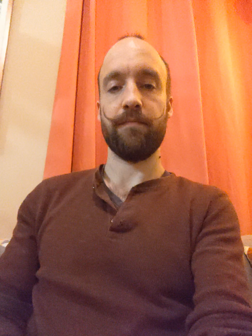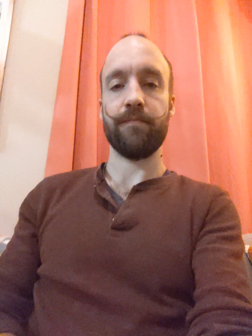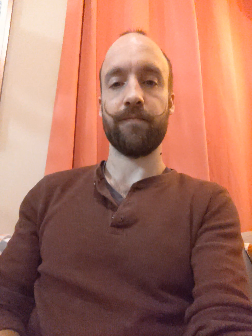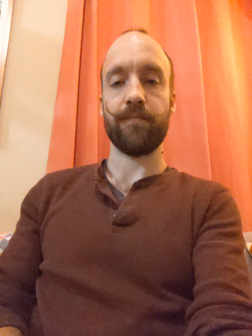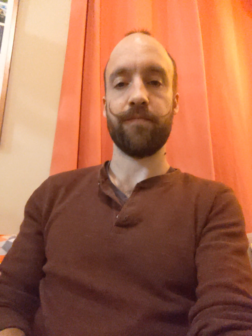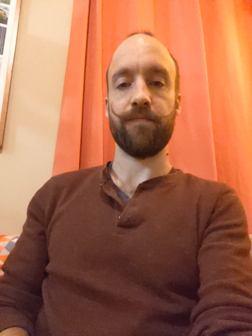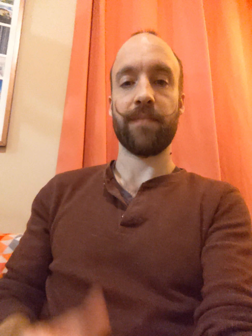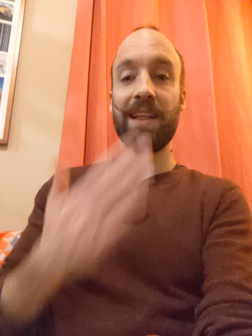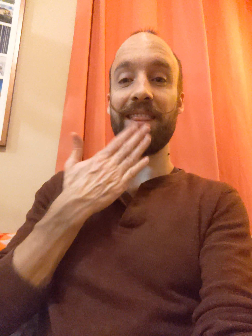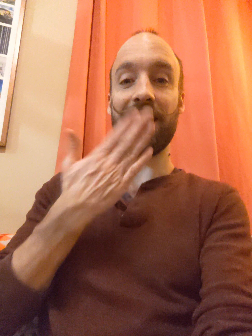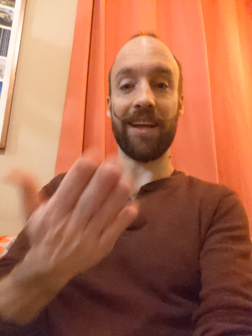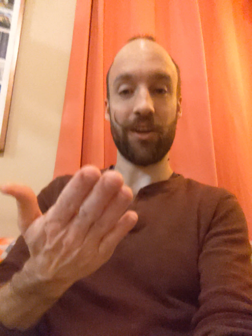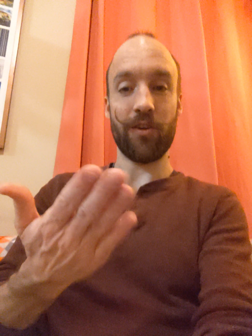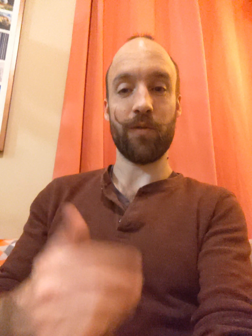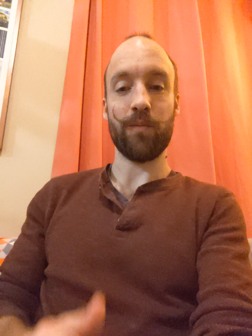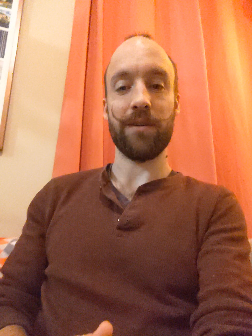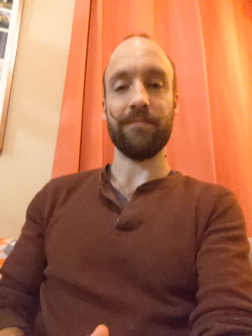thank you